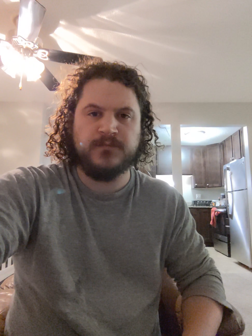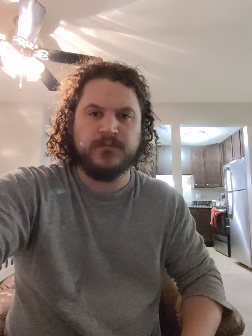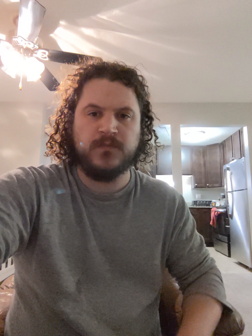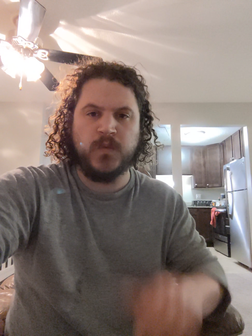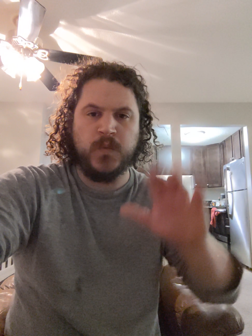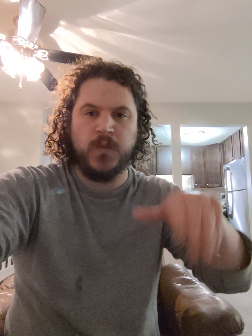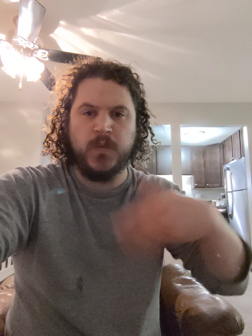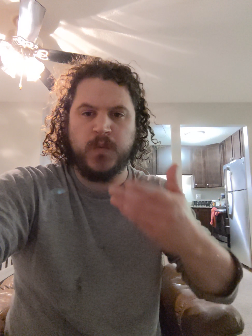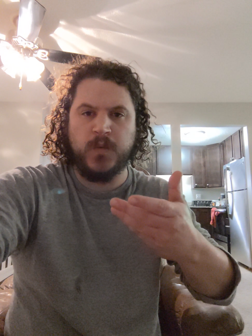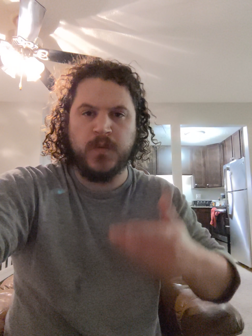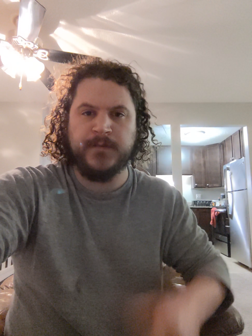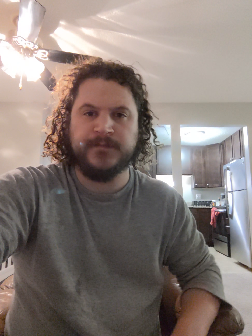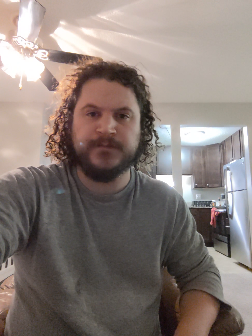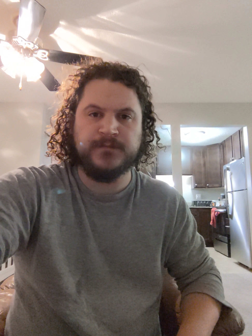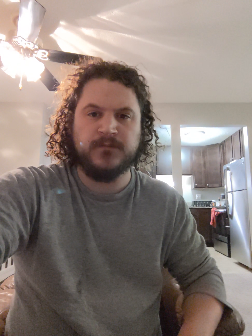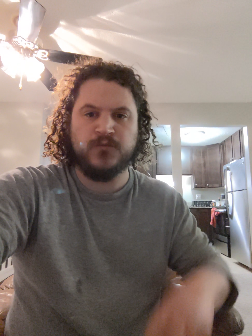all